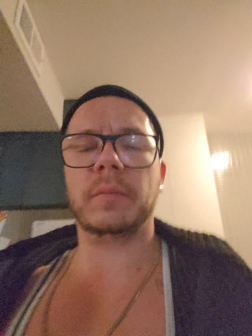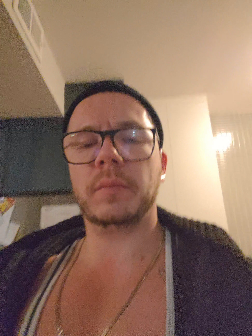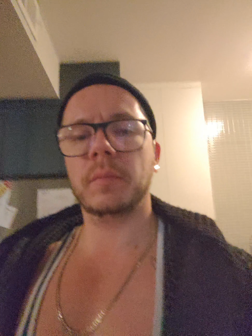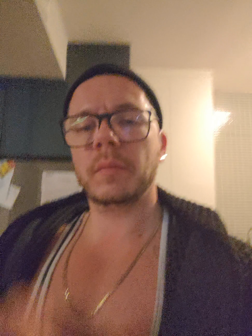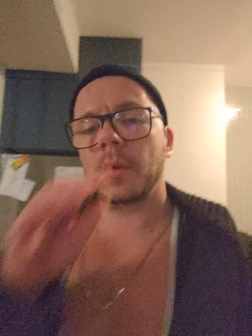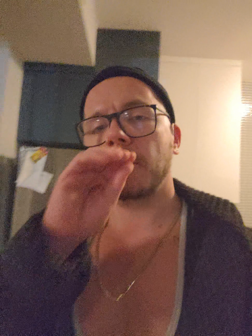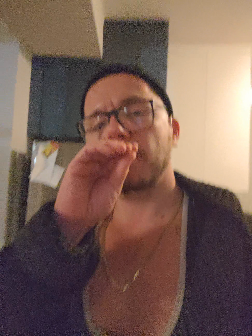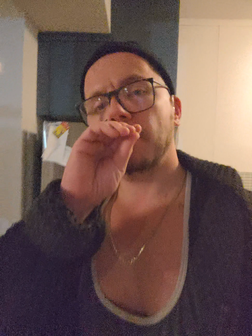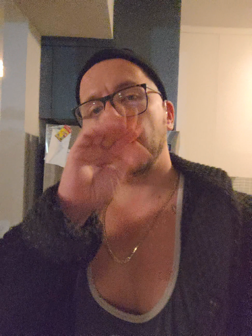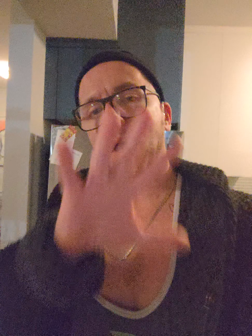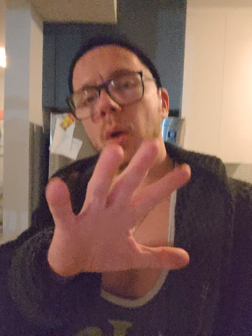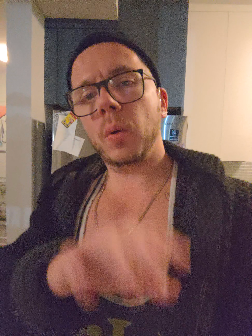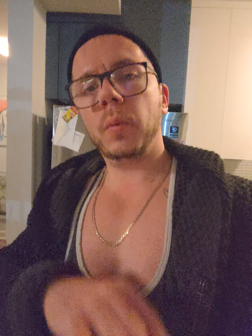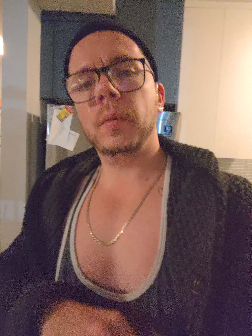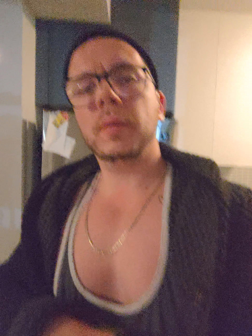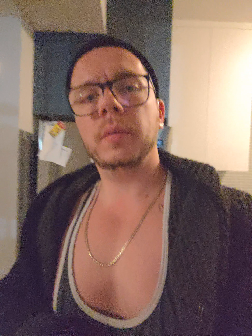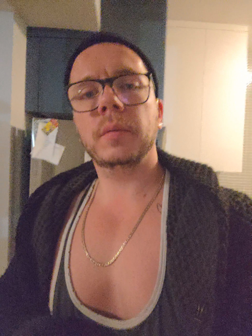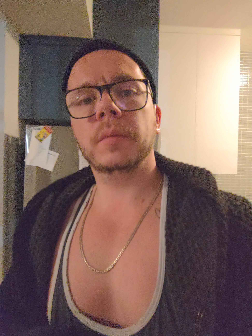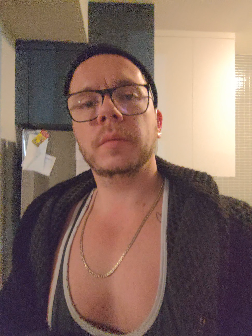blow